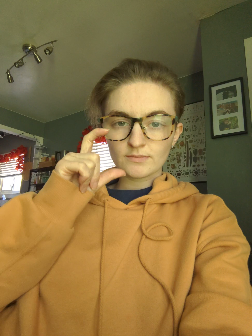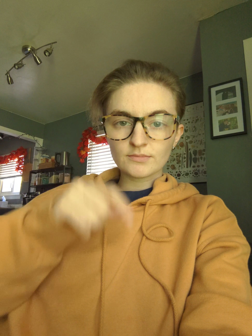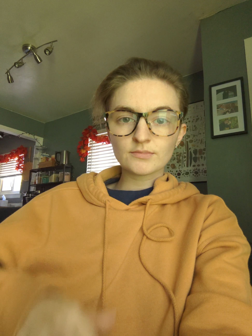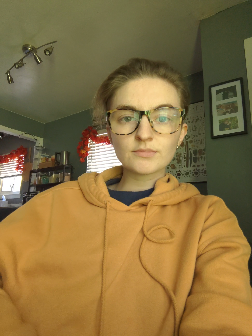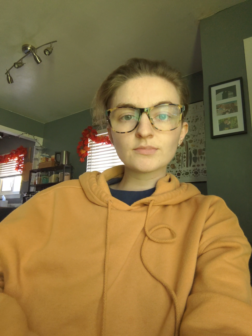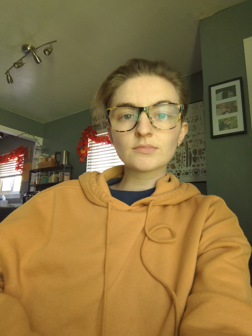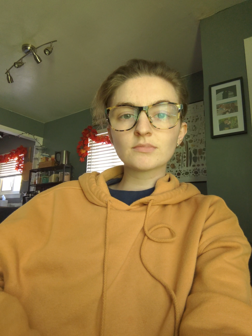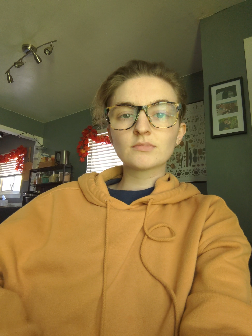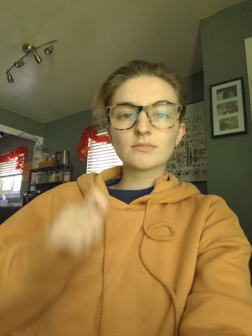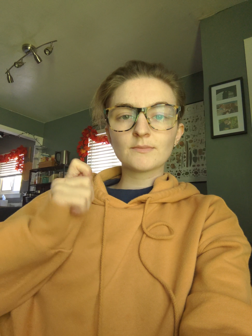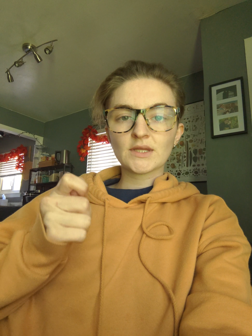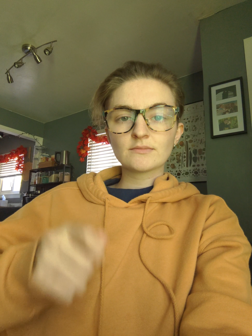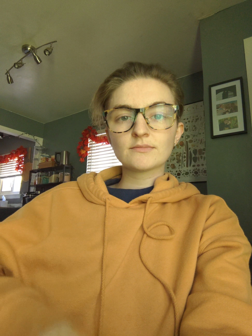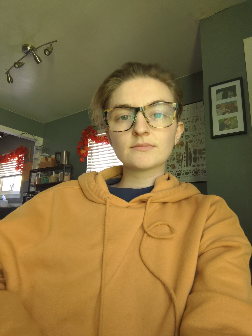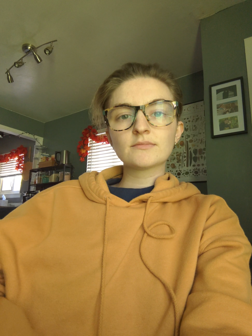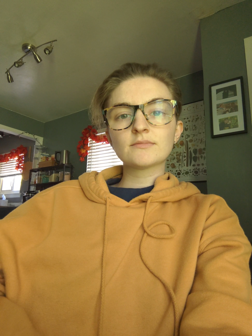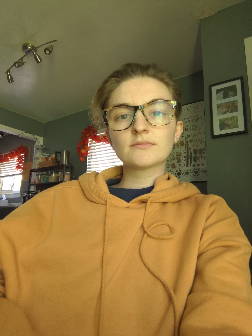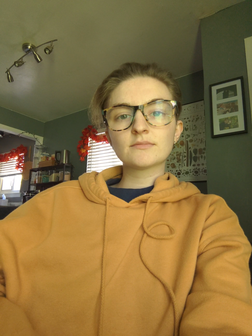bat